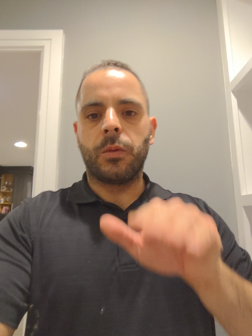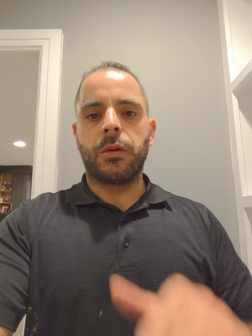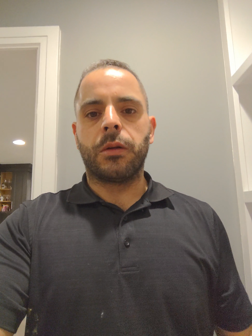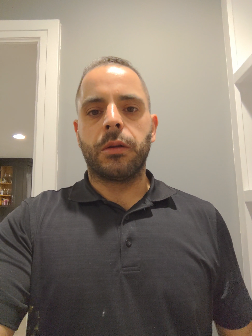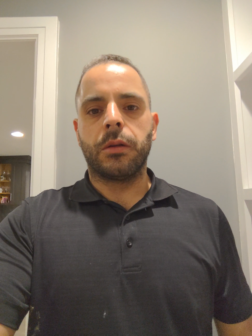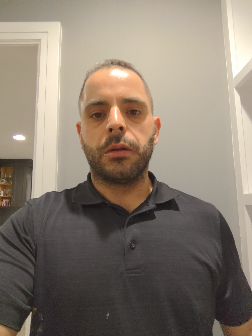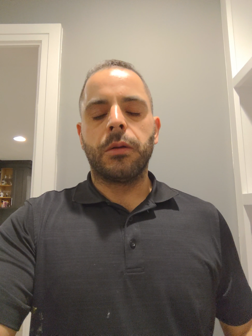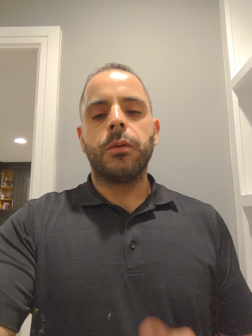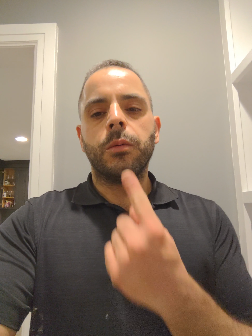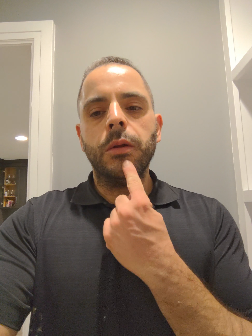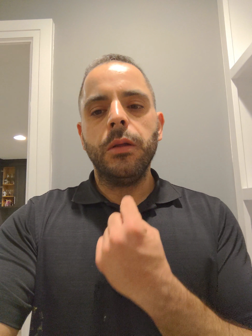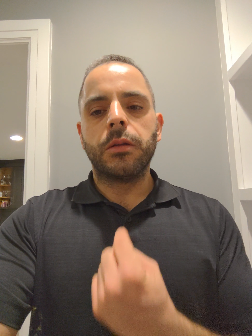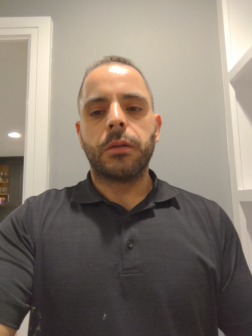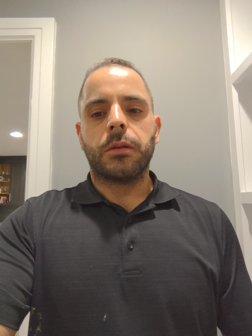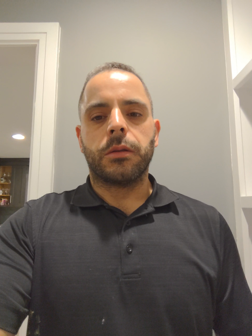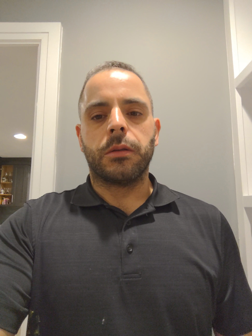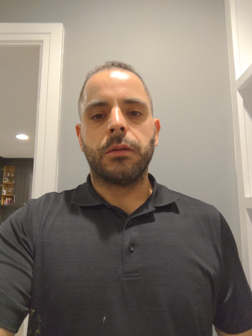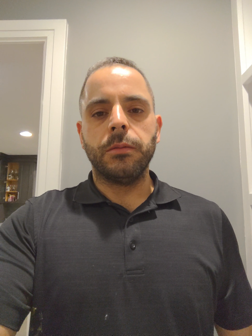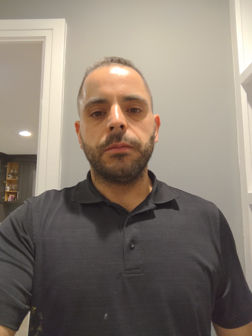red